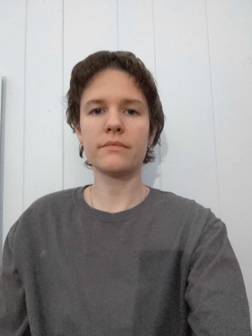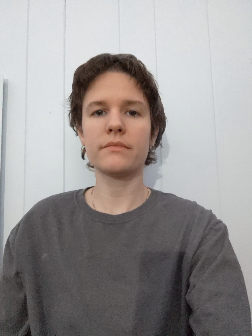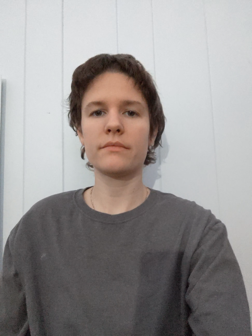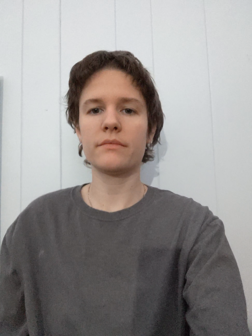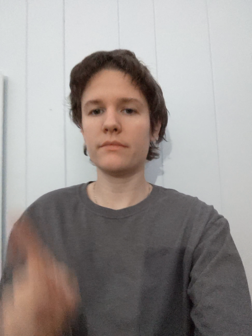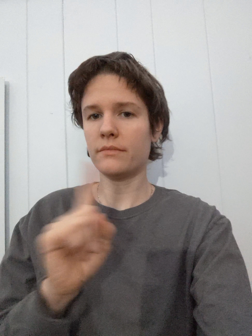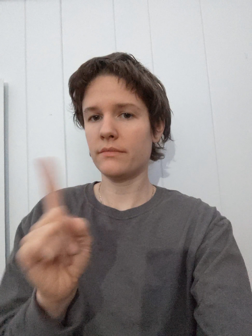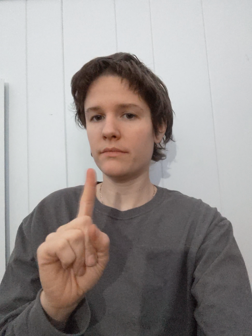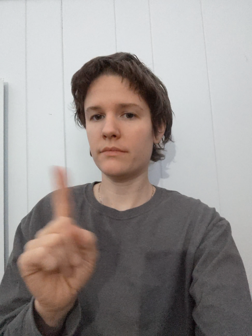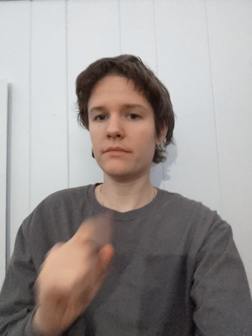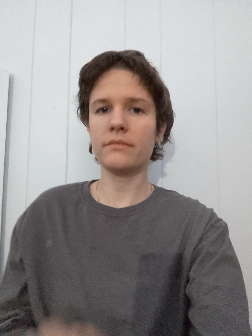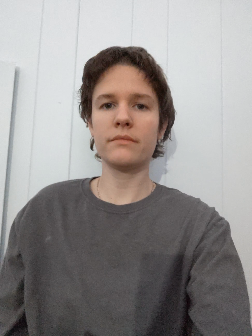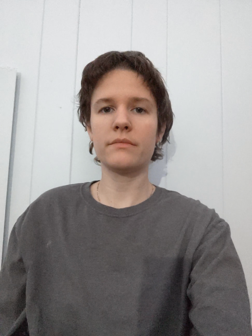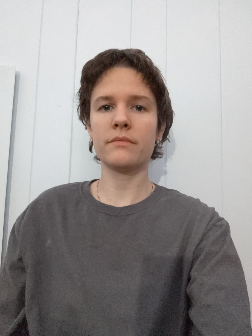where